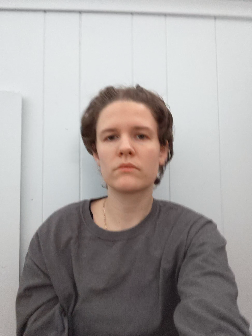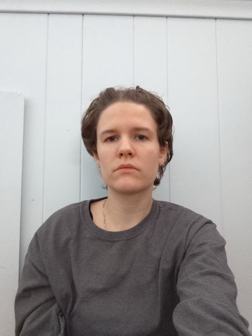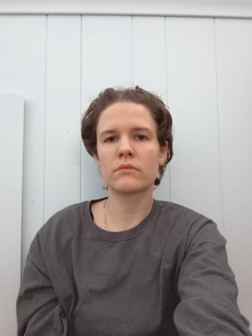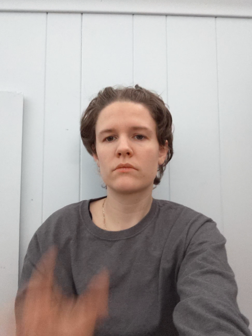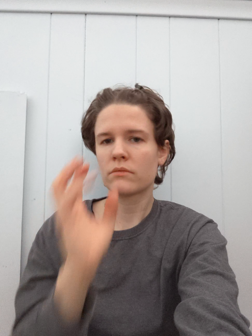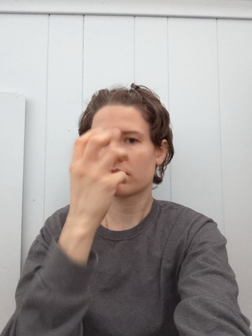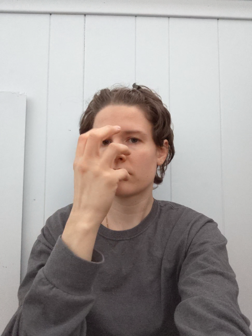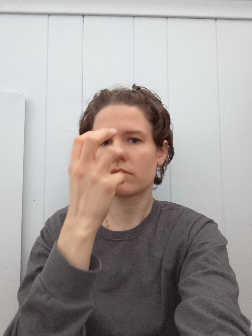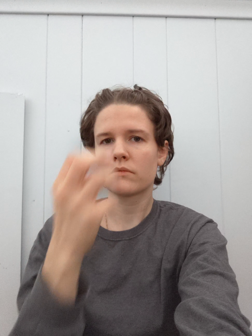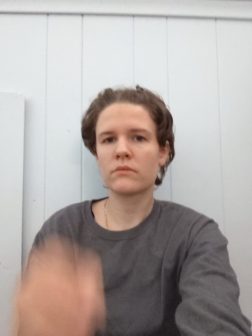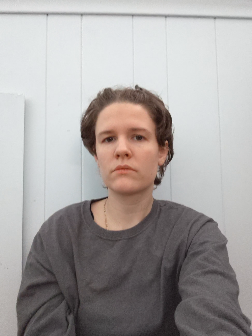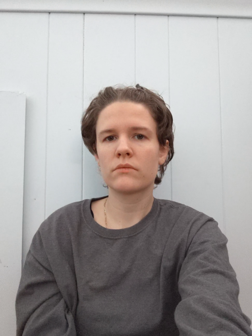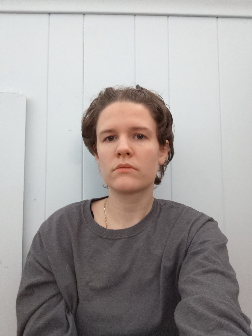clown